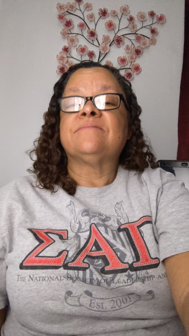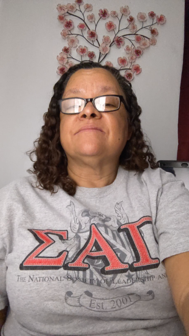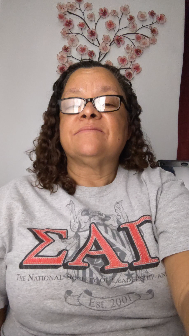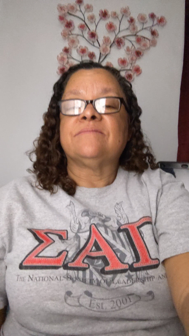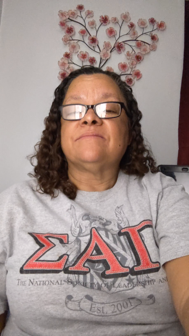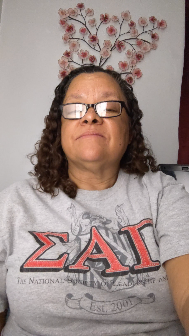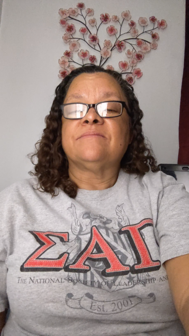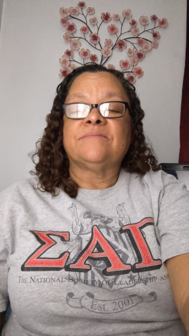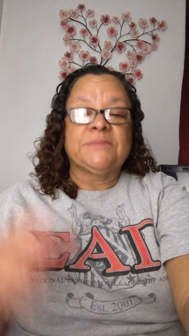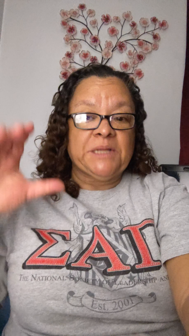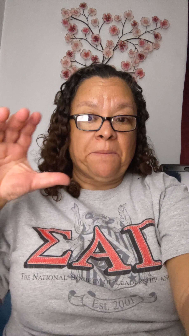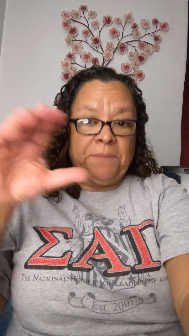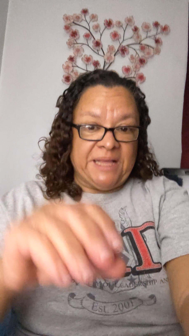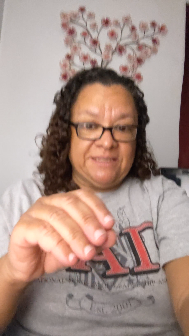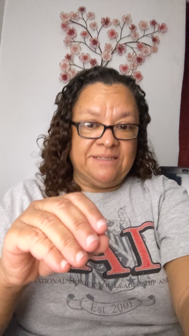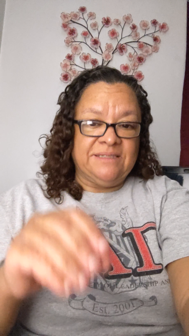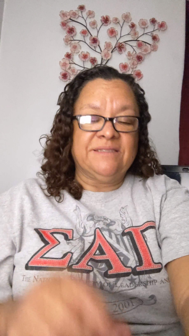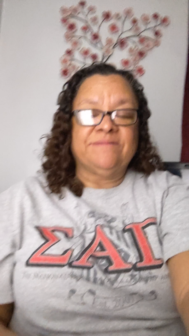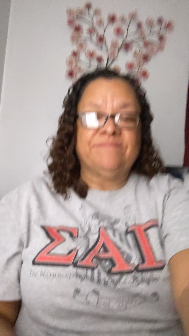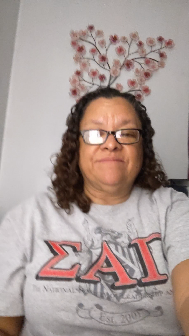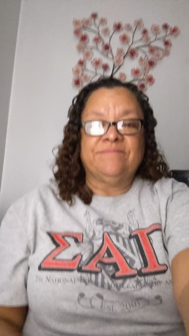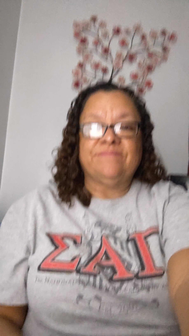bite